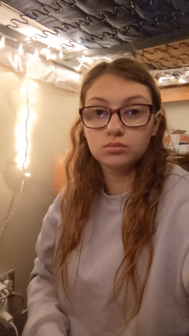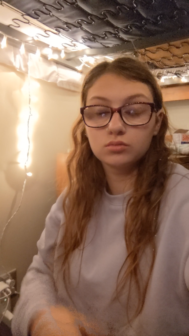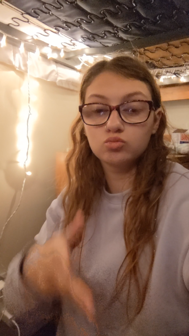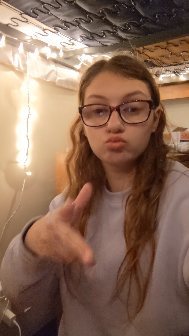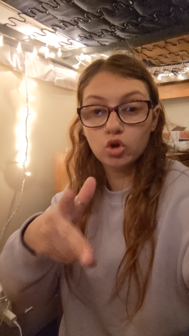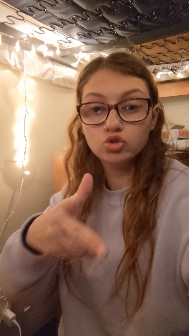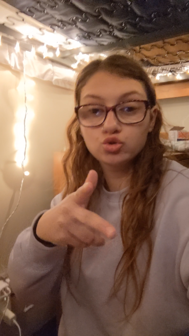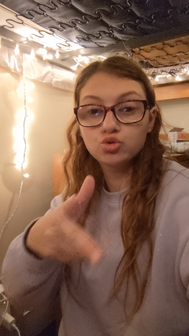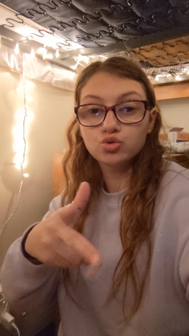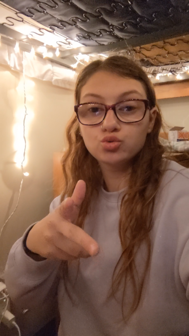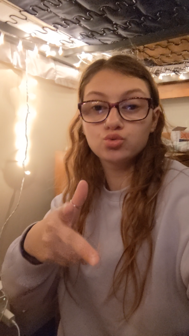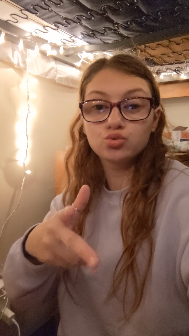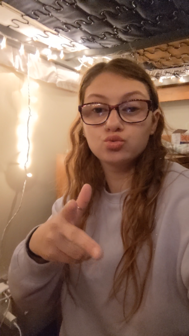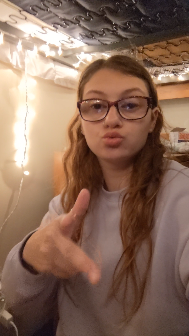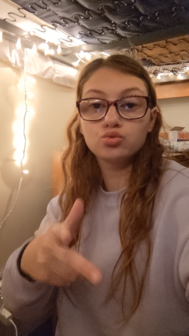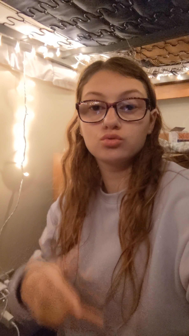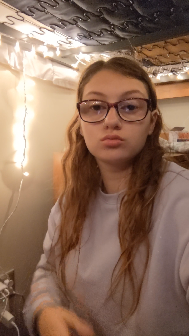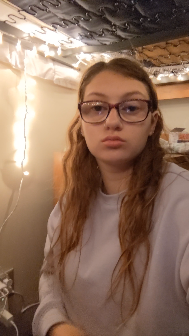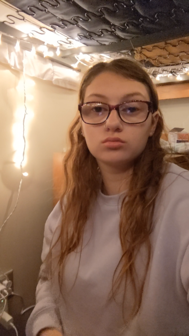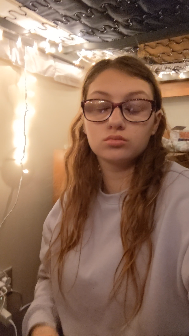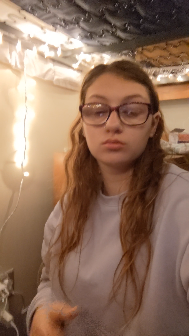garage